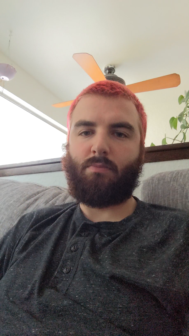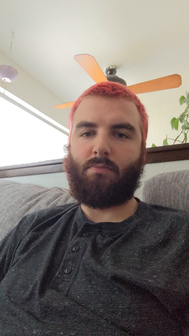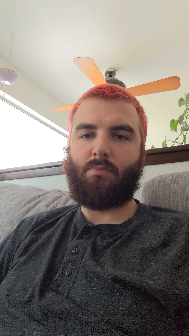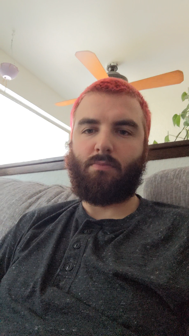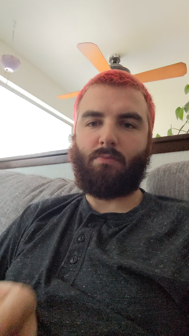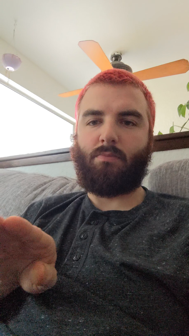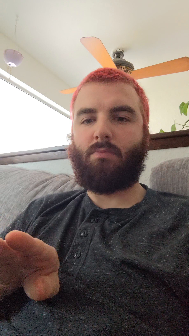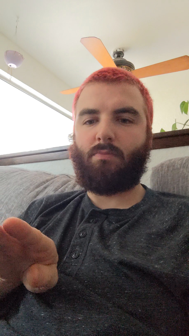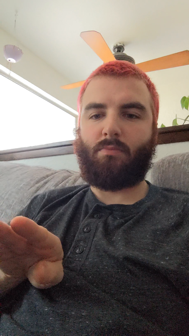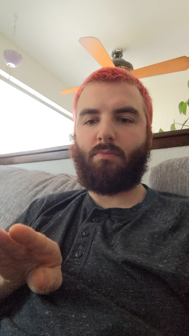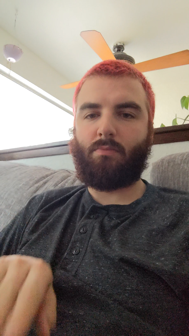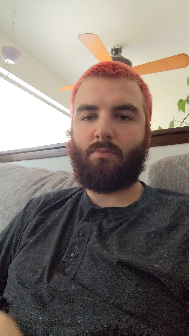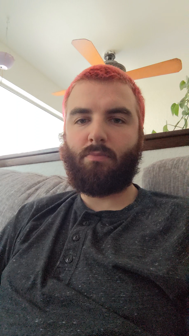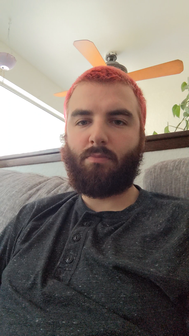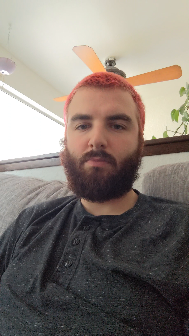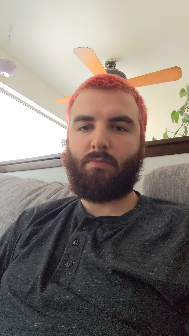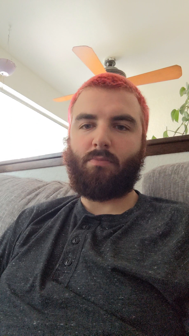penguin